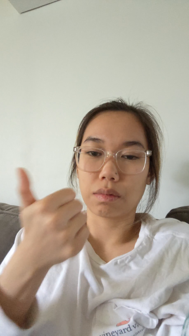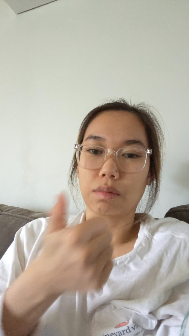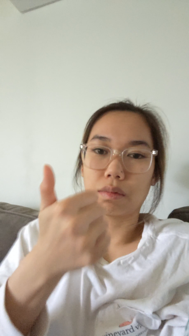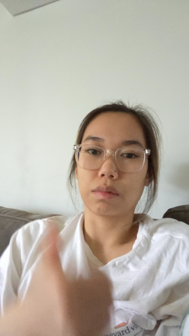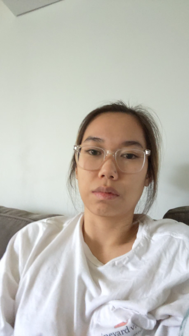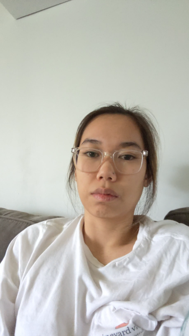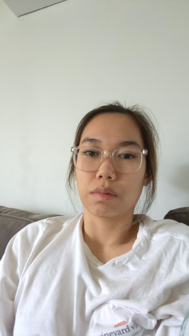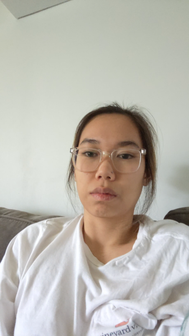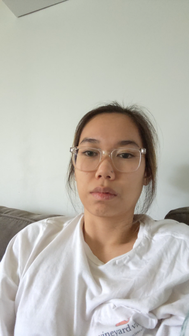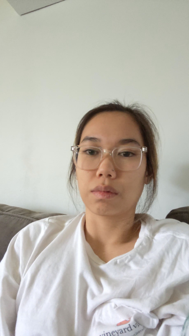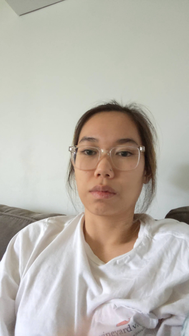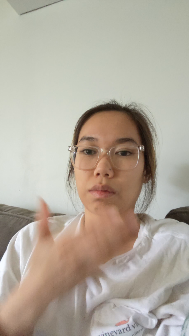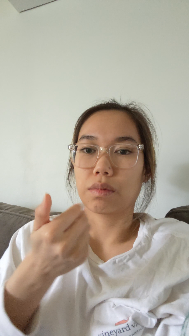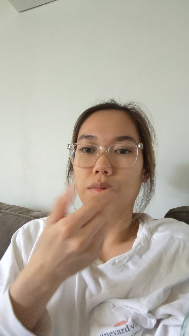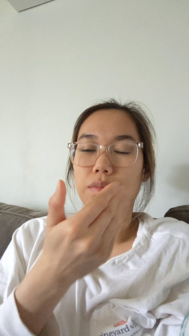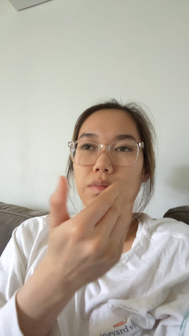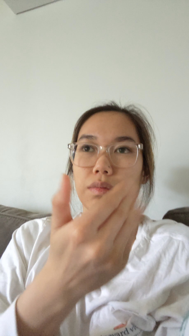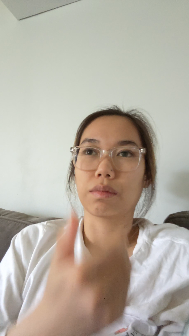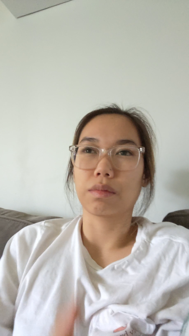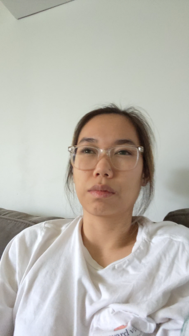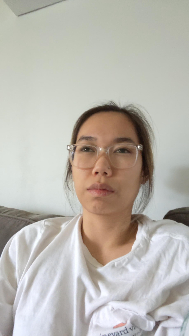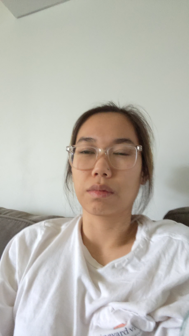butterfly